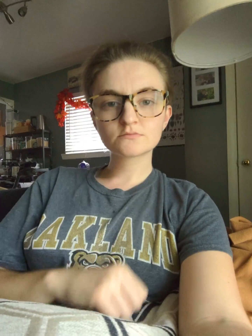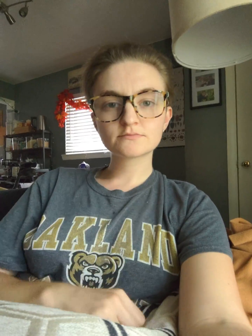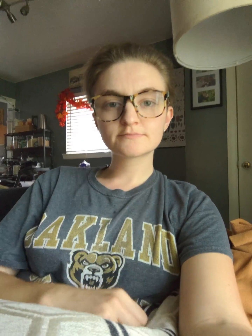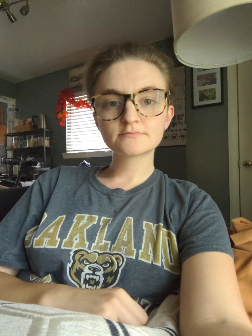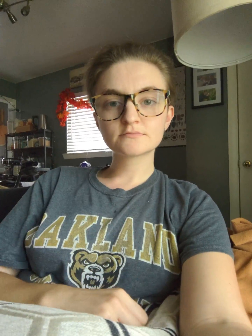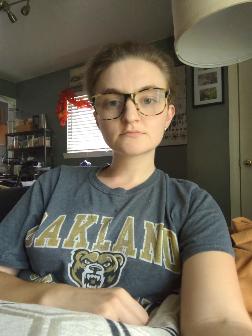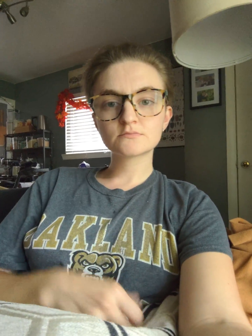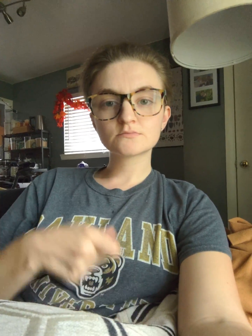shovel